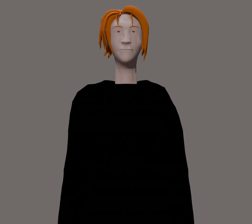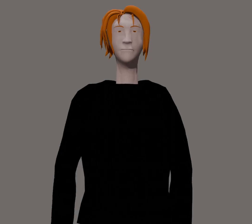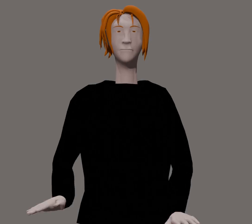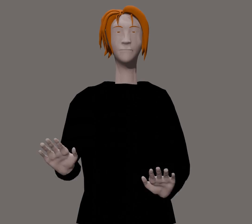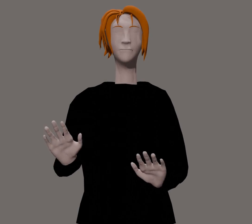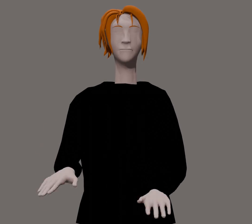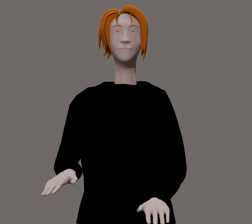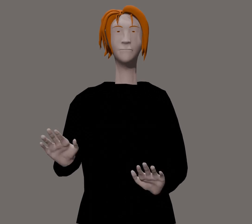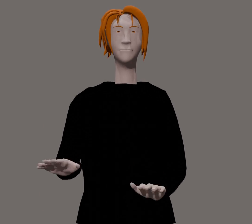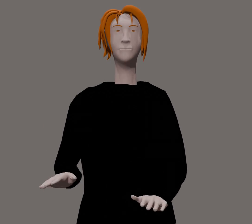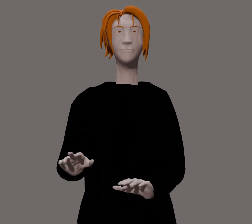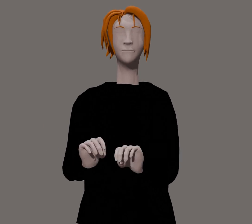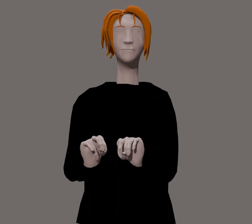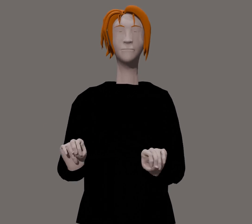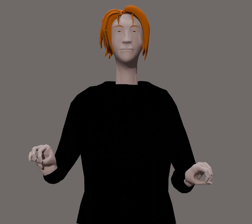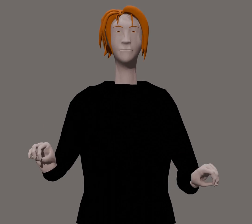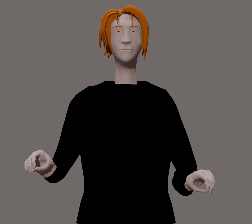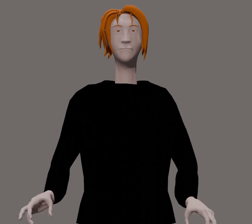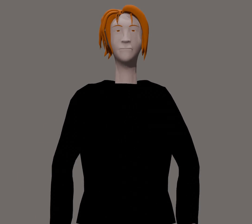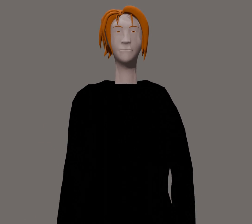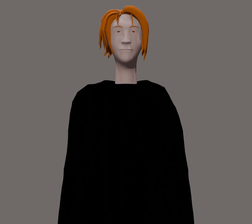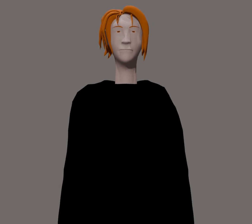Childless